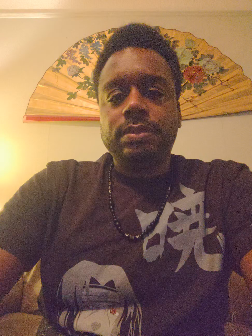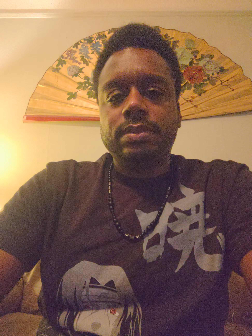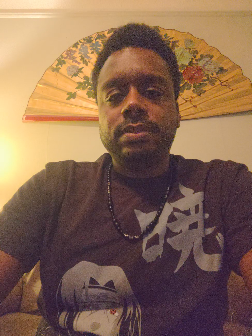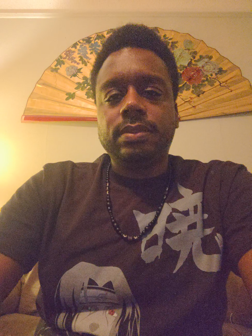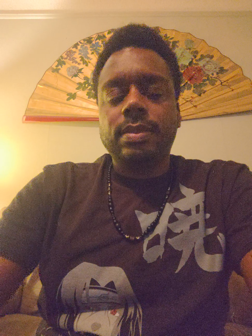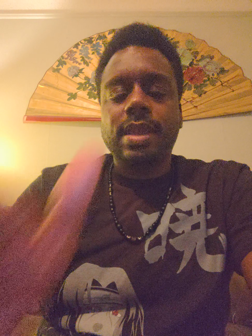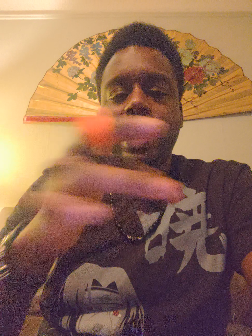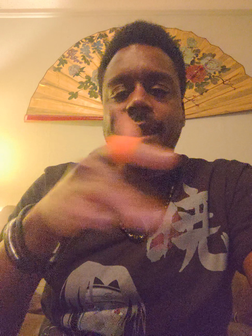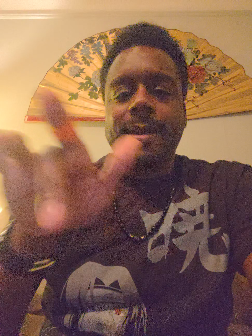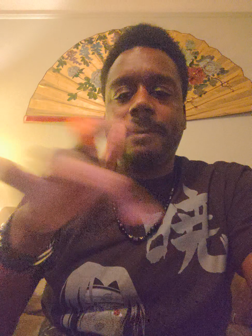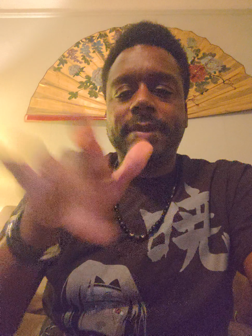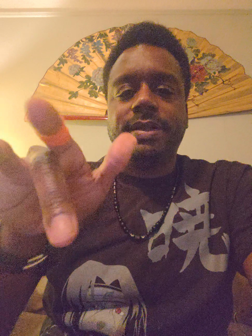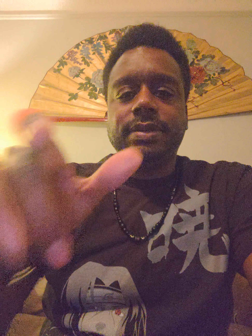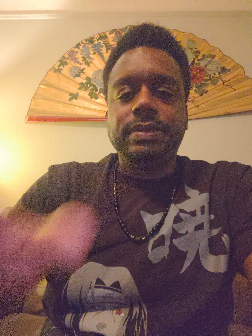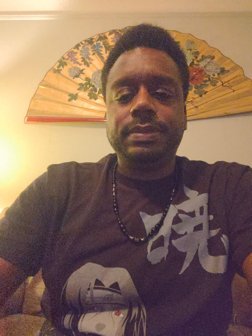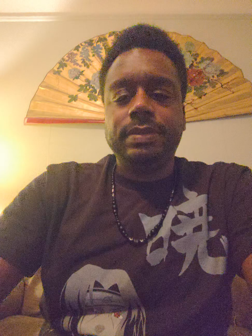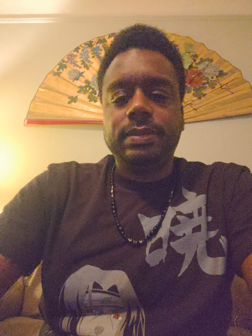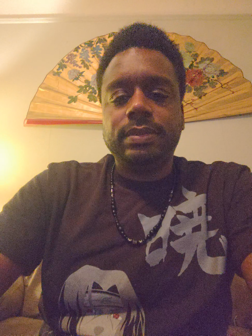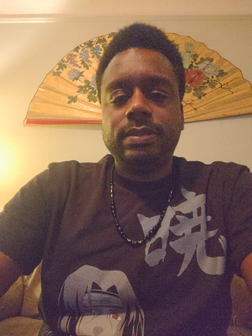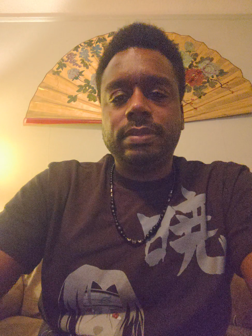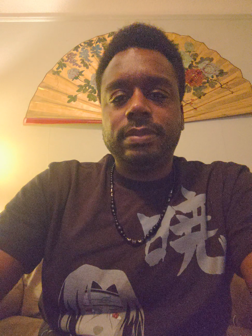empty